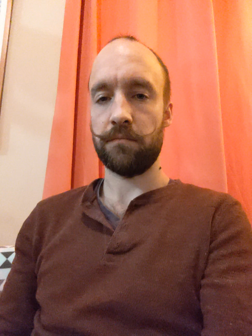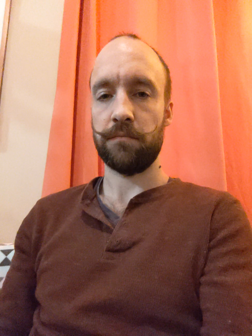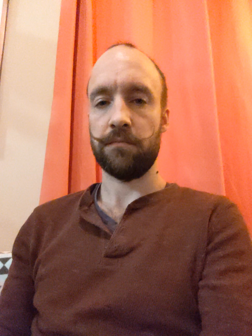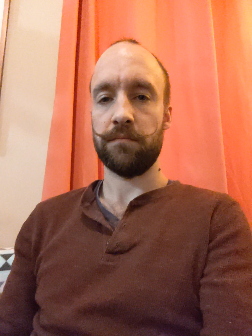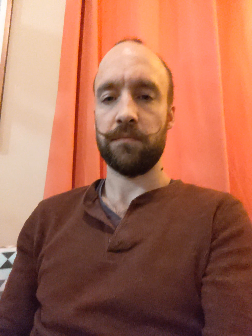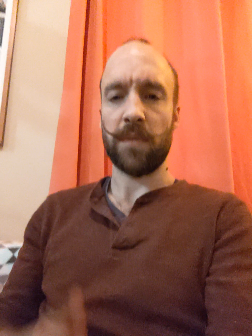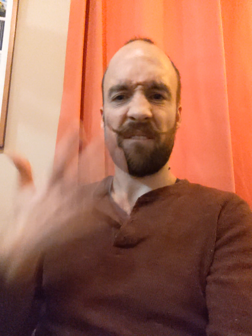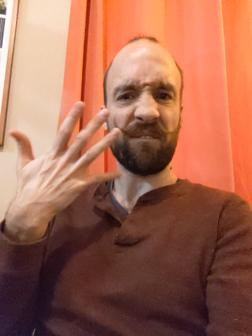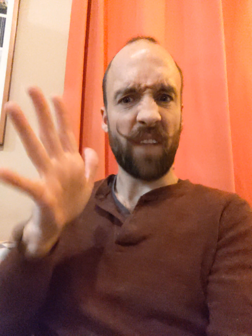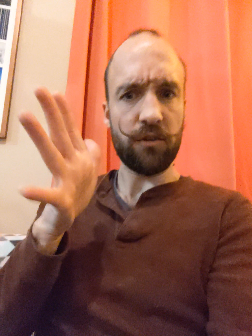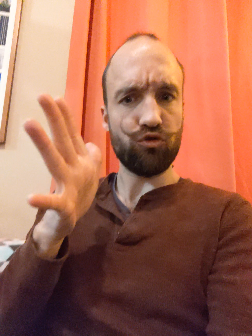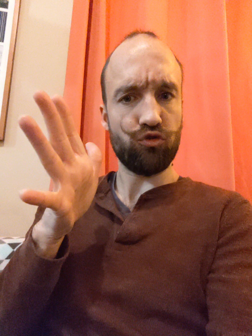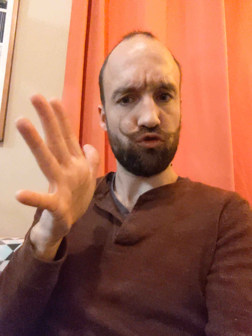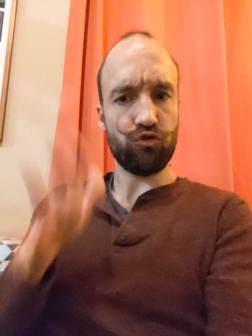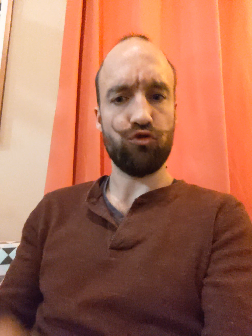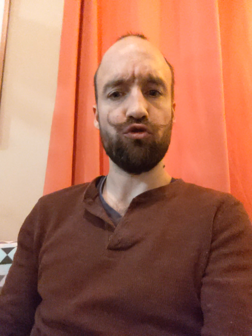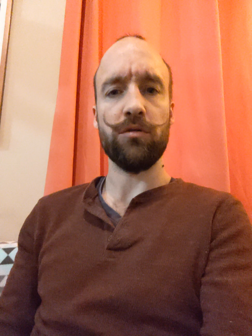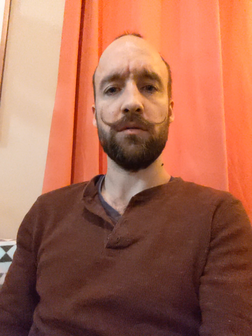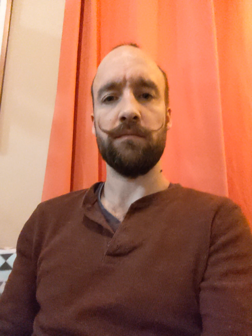finish